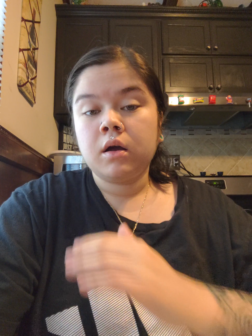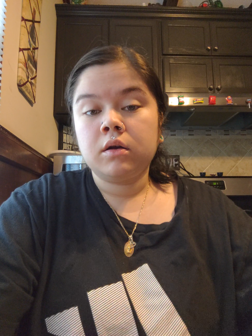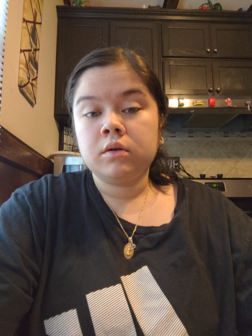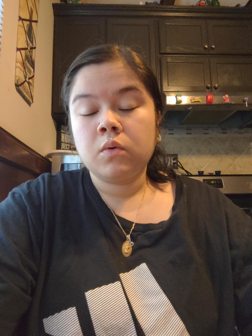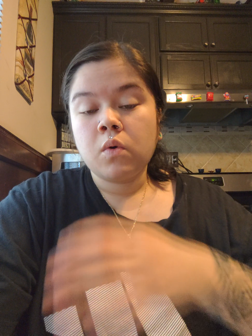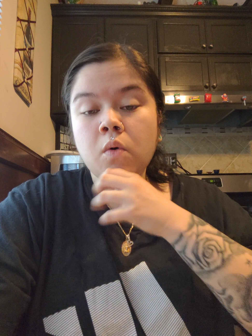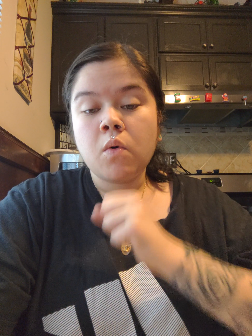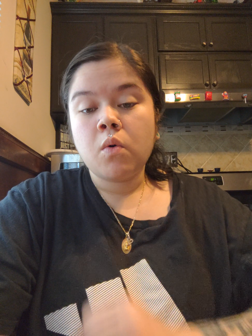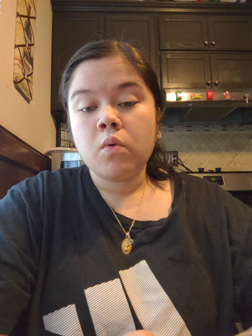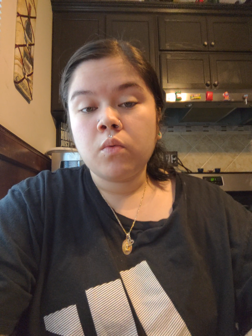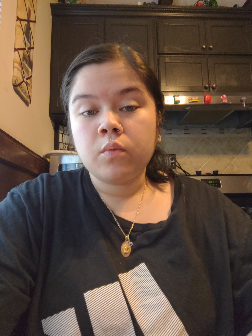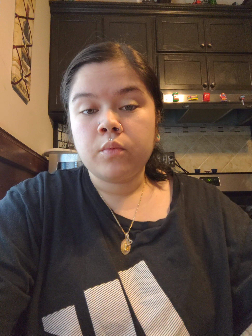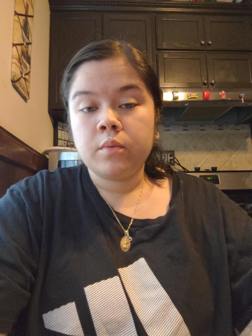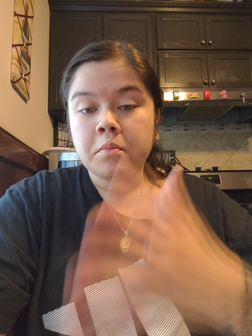old